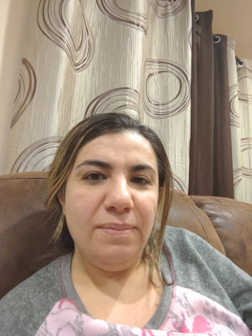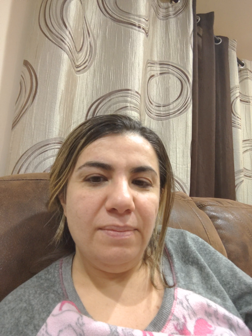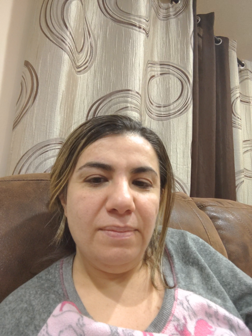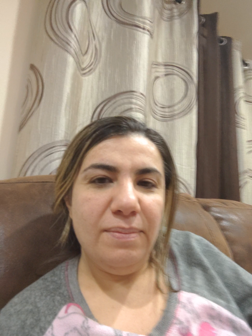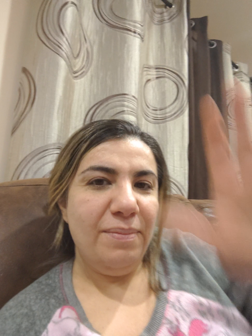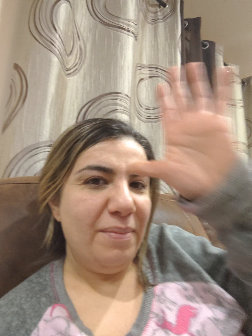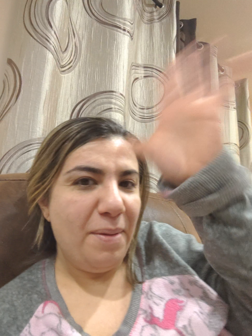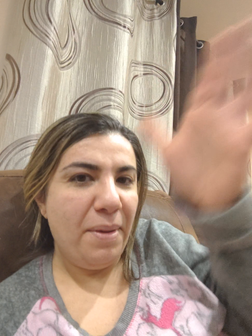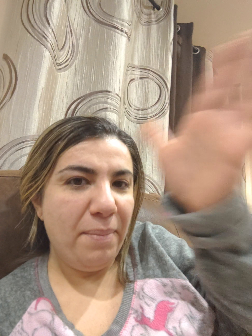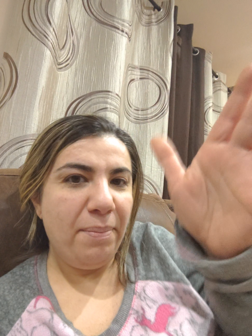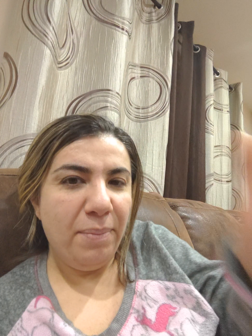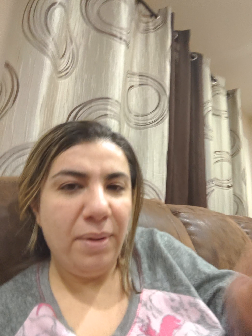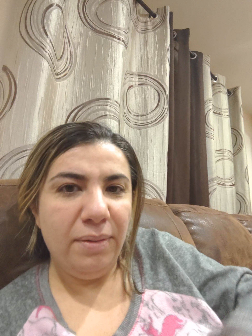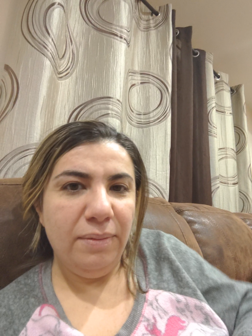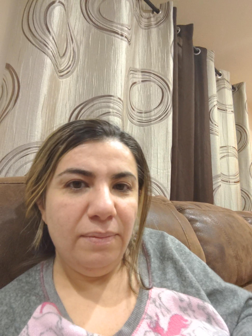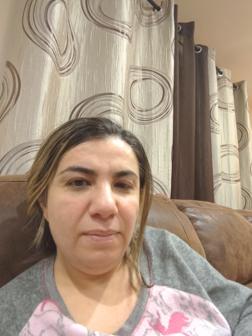grandpa